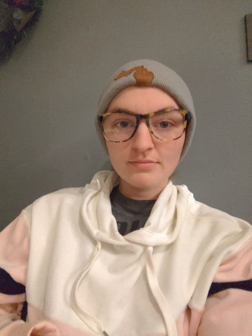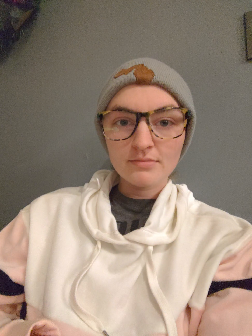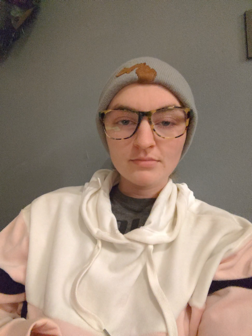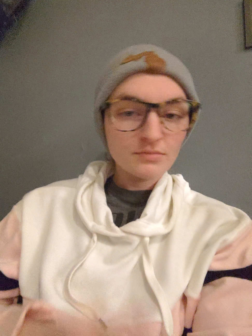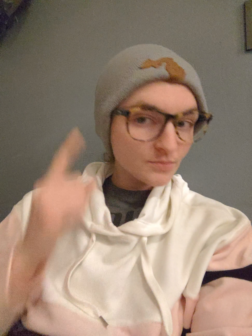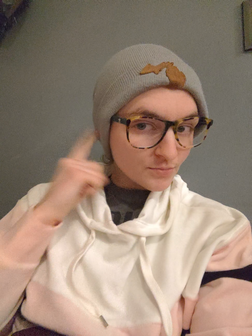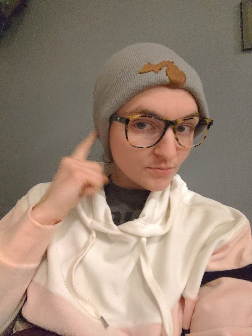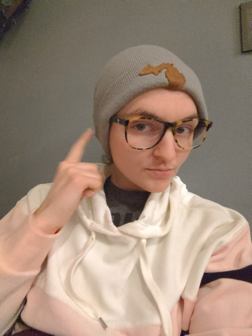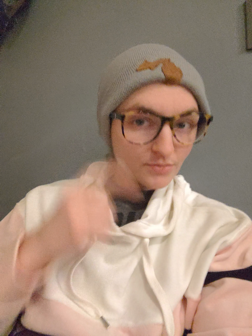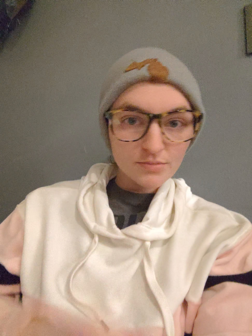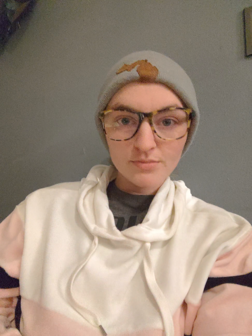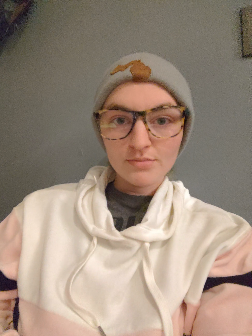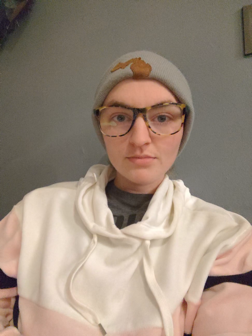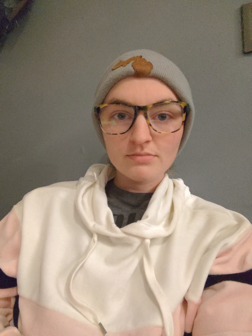ear